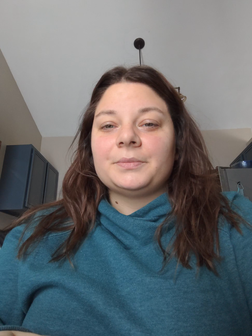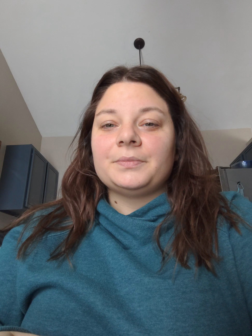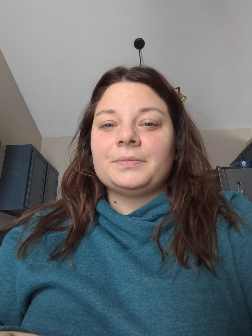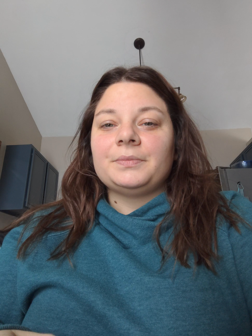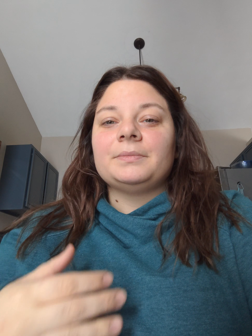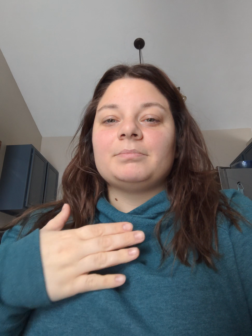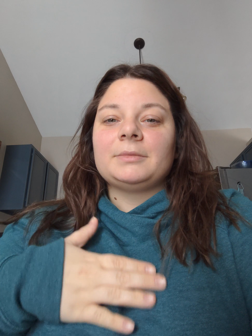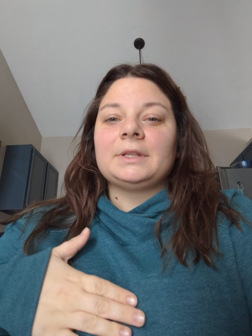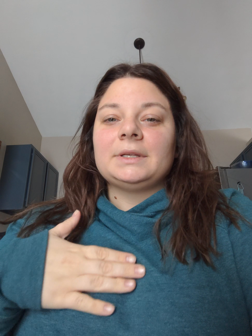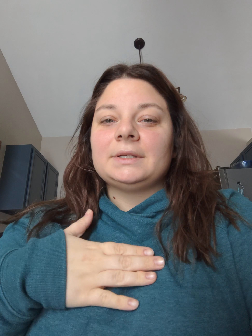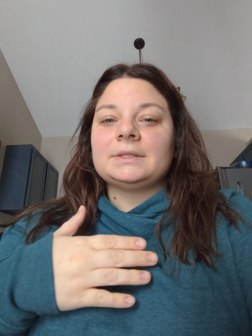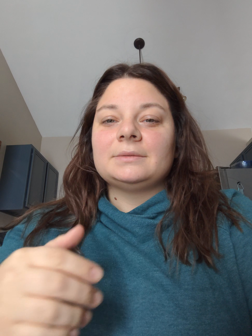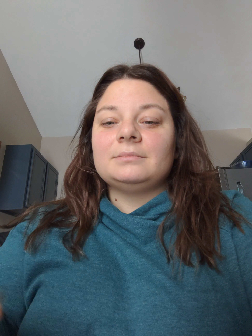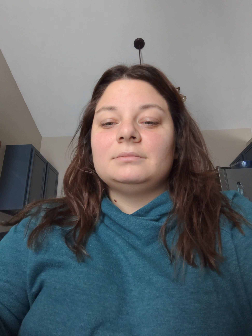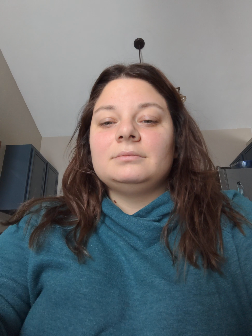please